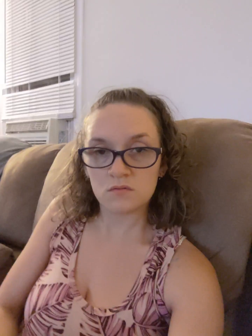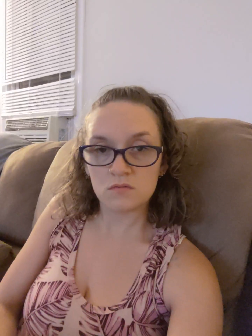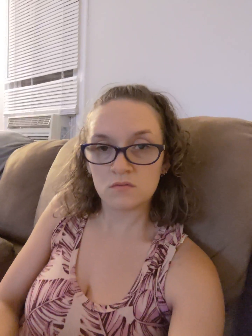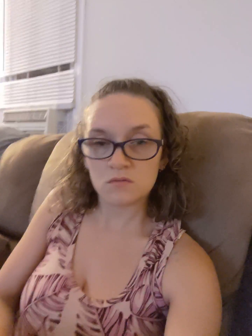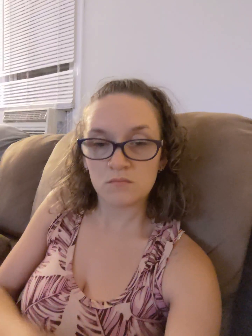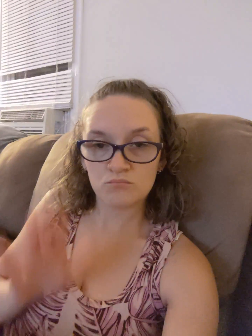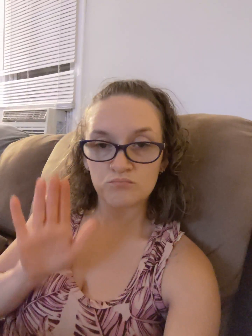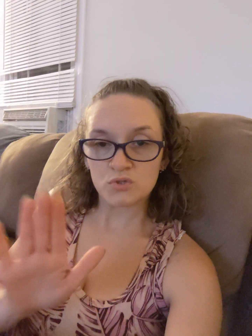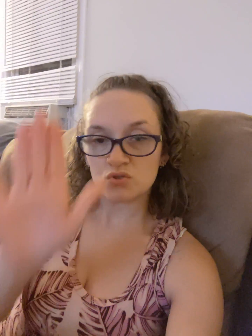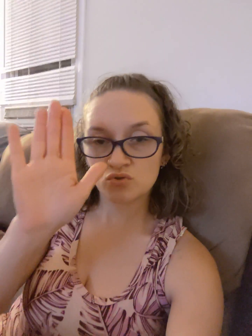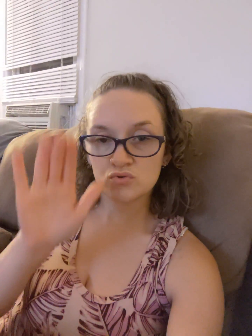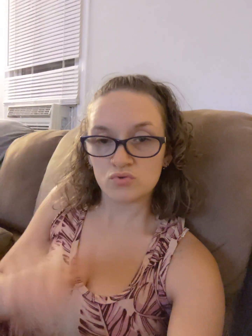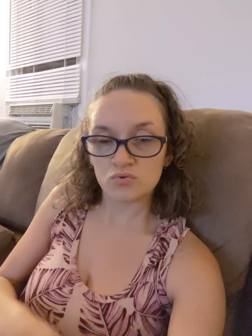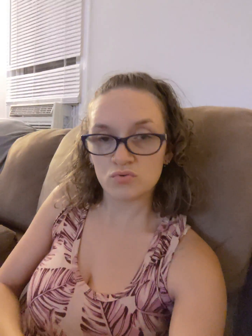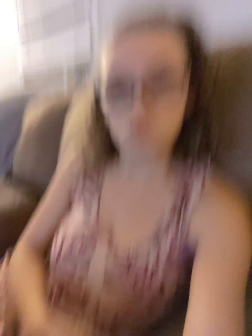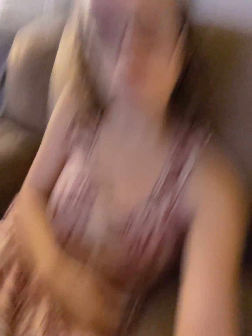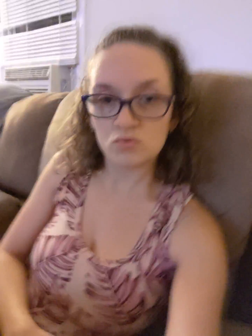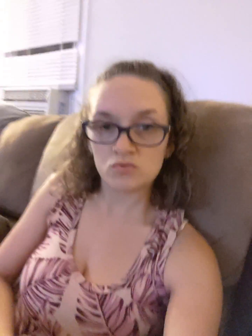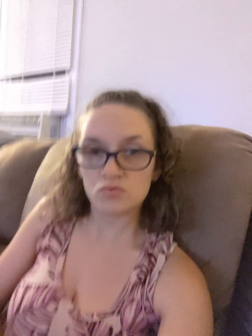push